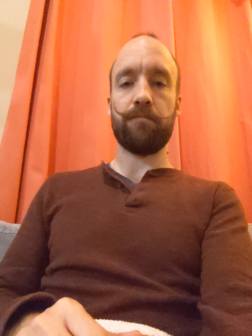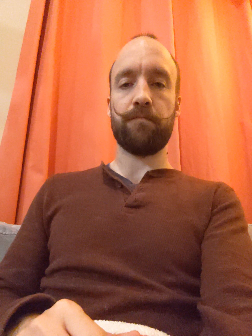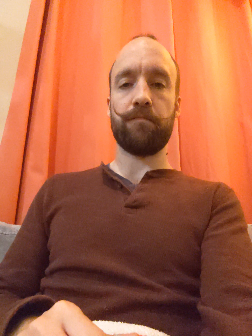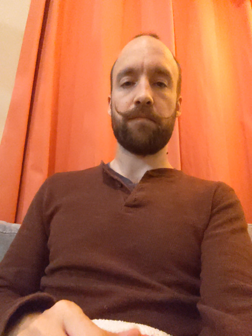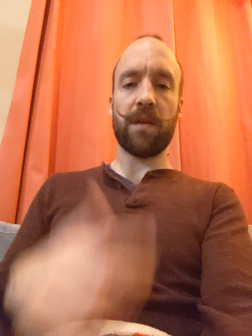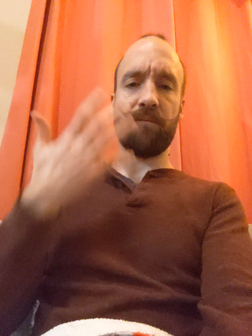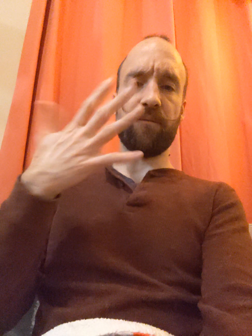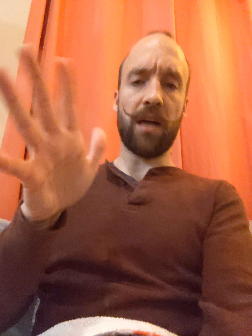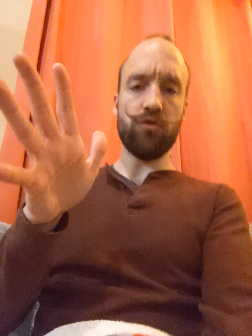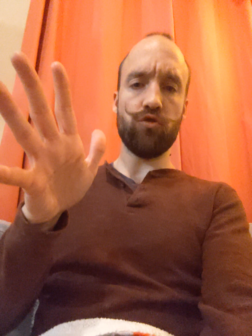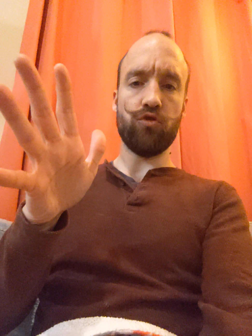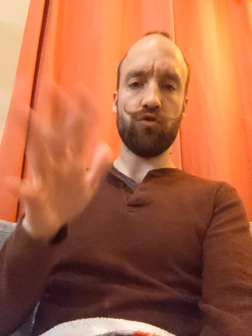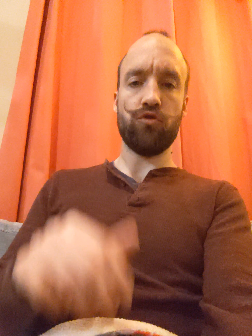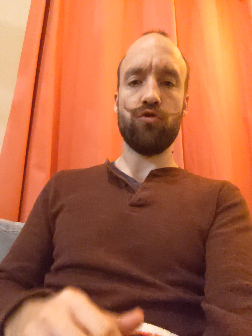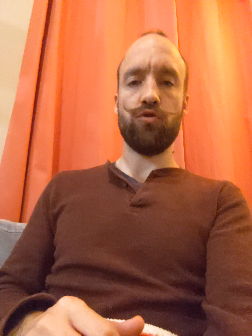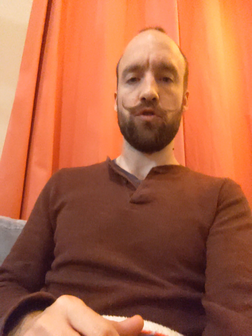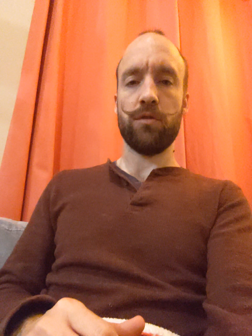finish